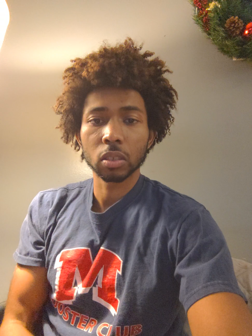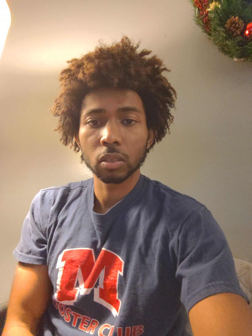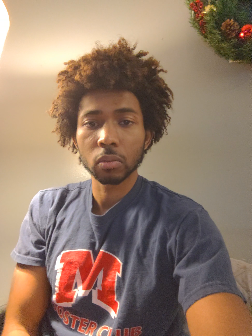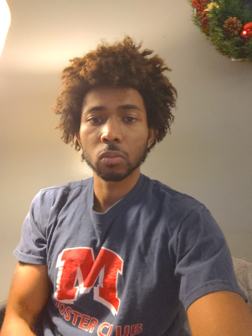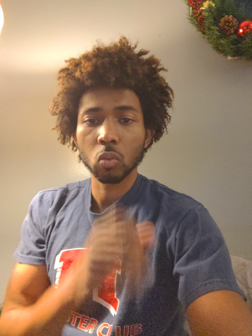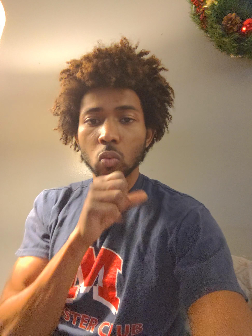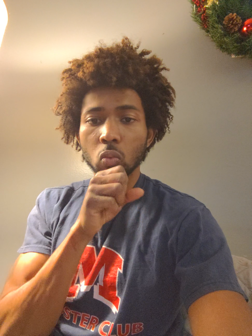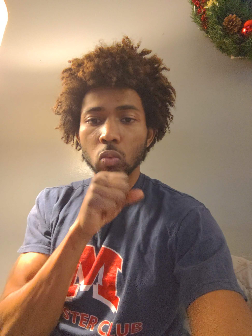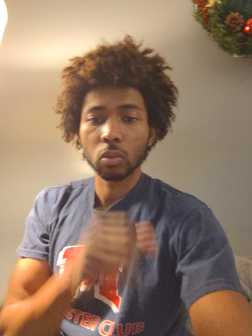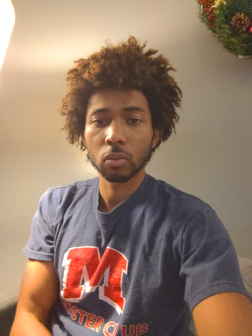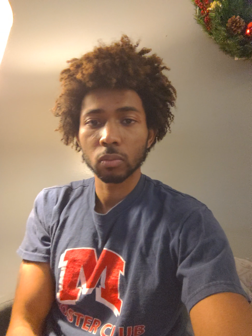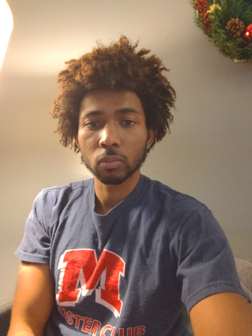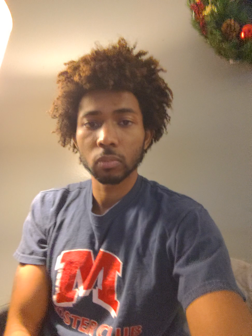orange